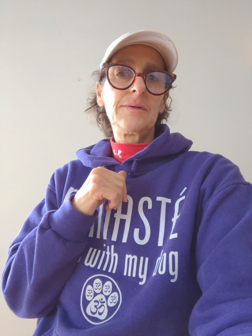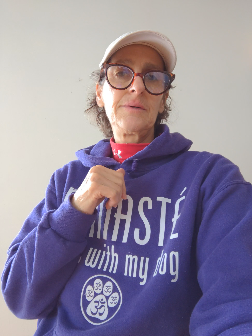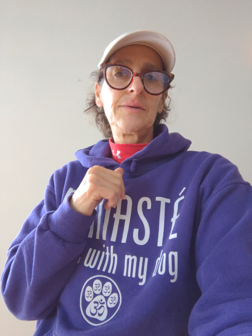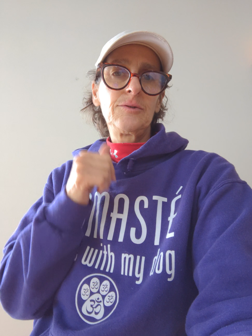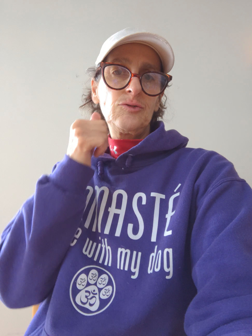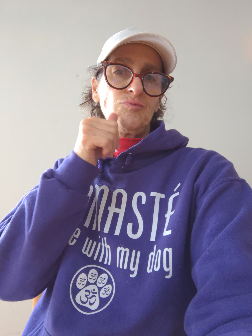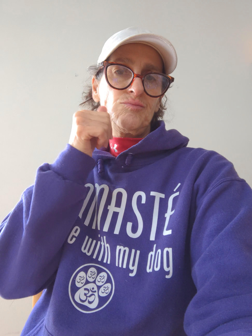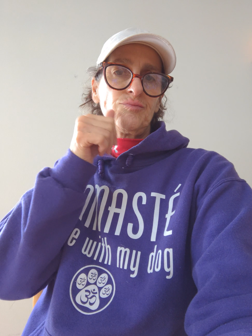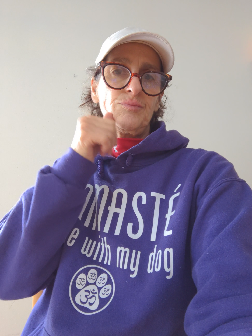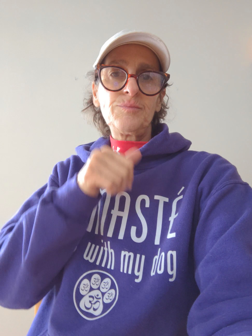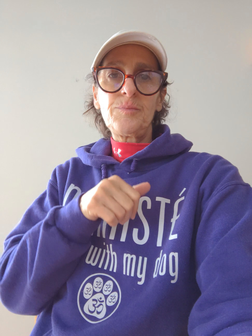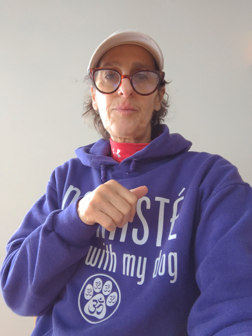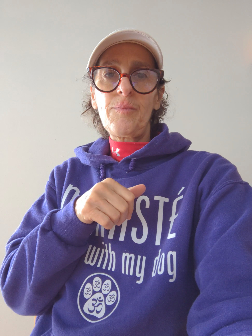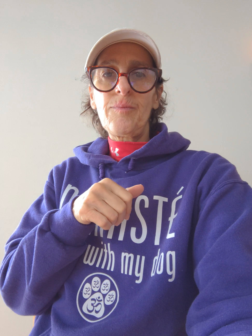girl